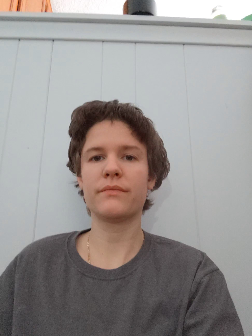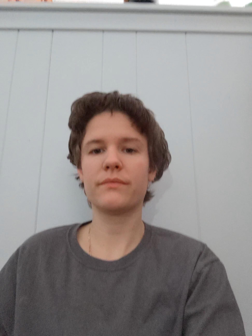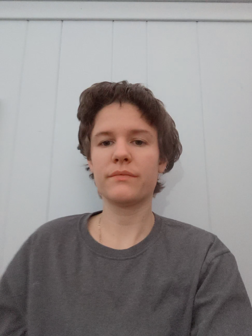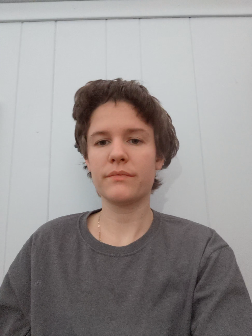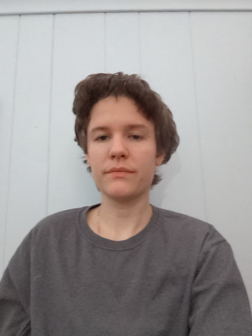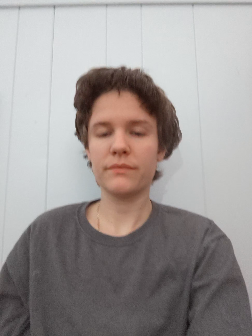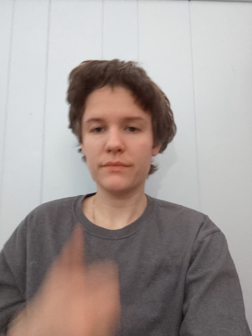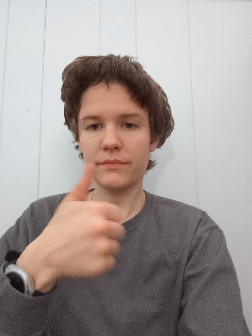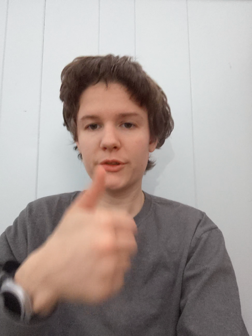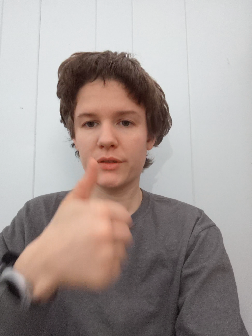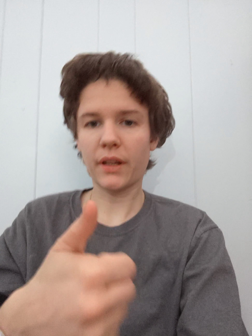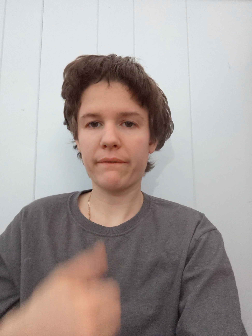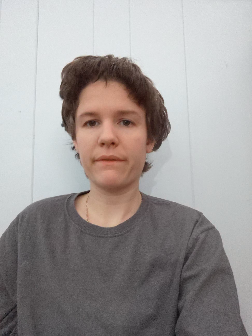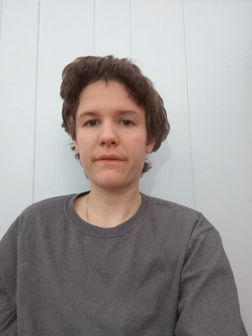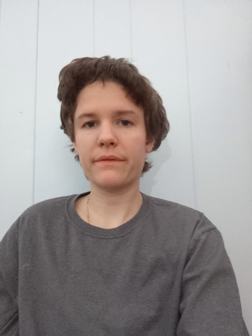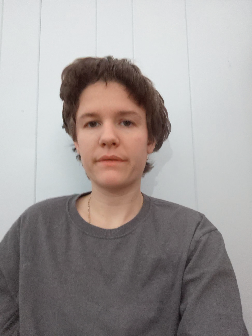yourself